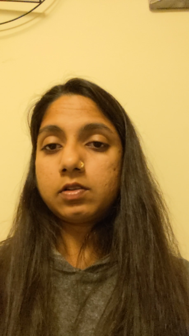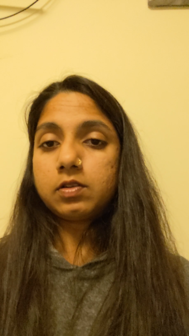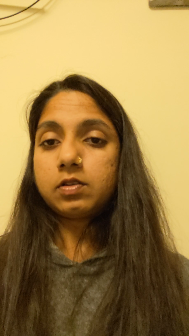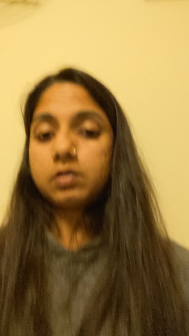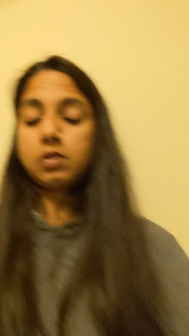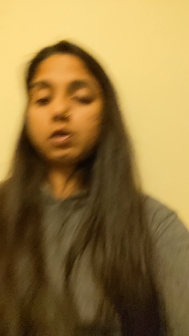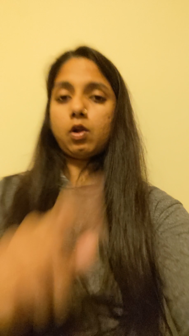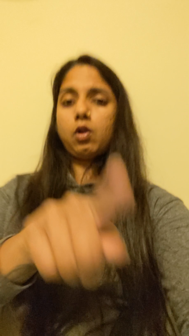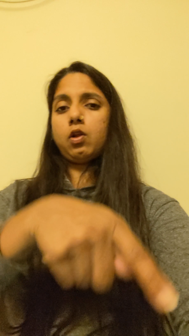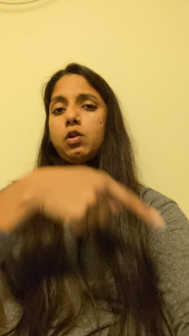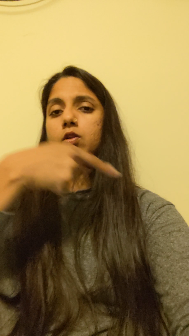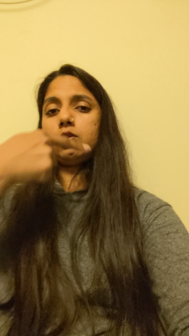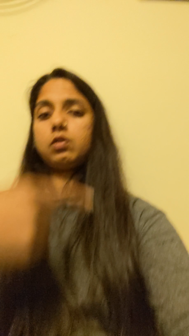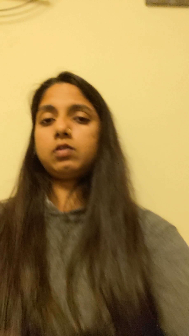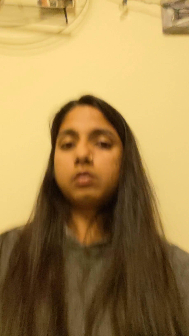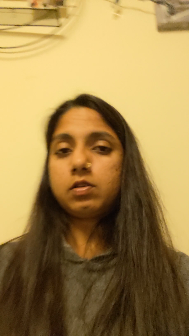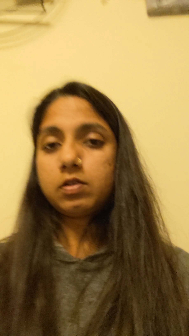long